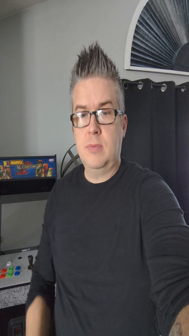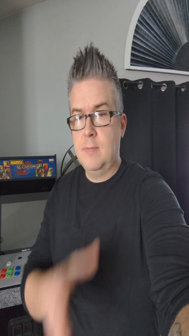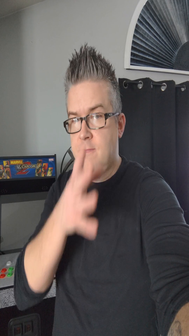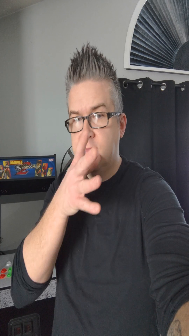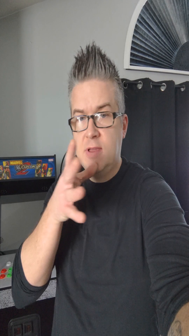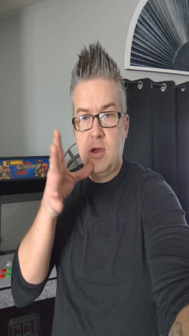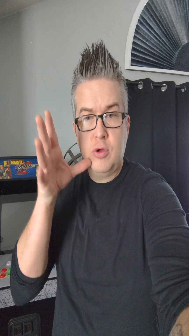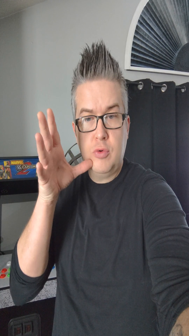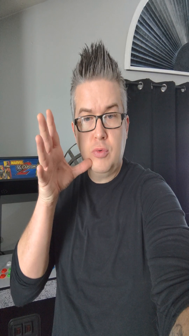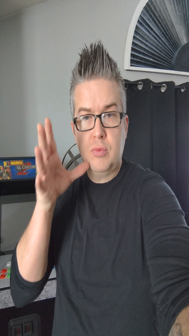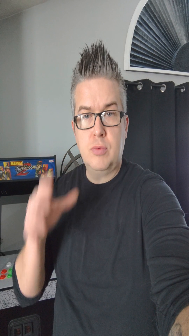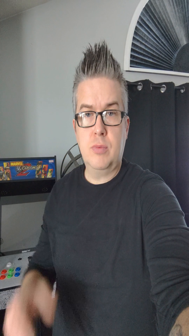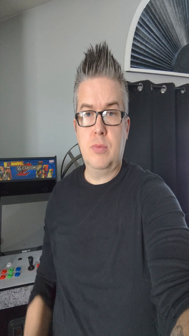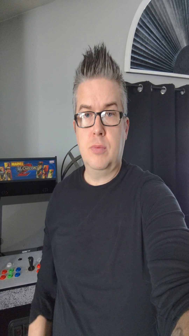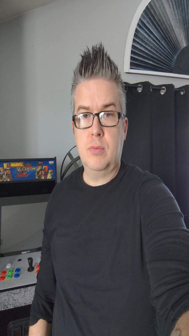farm